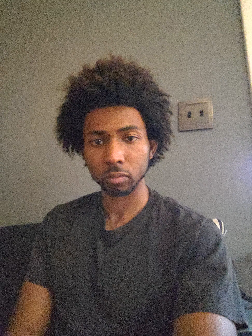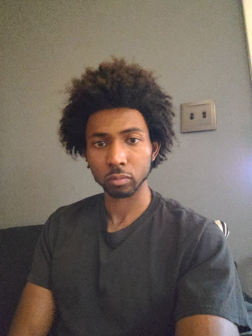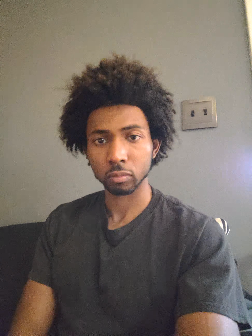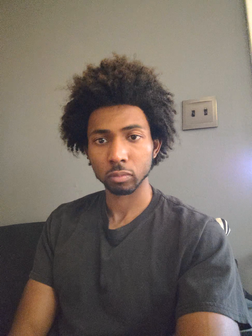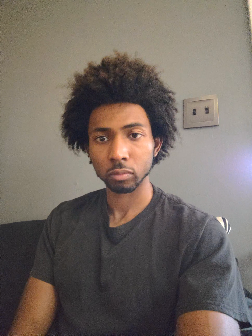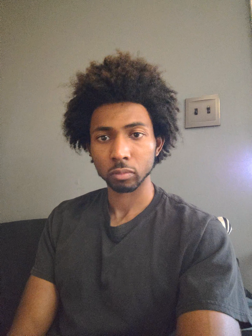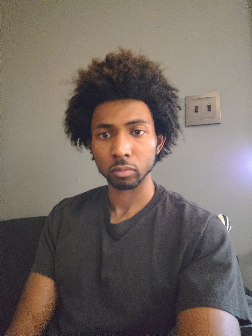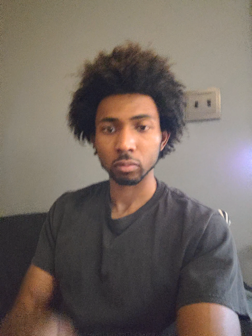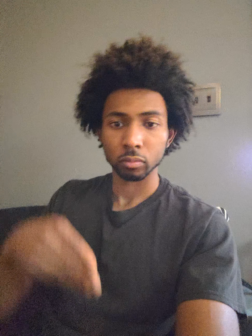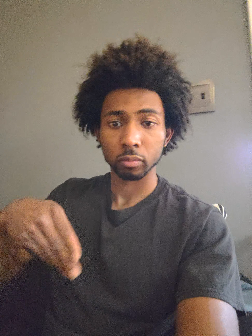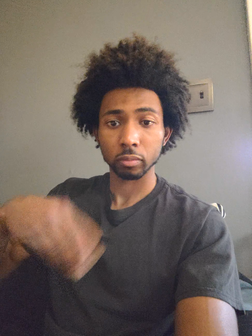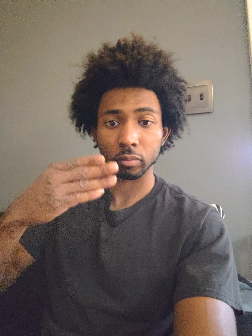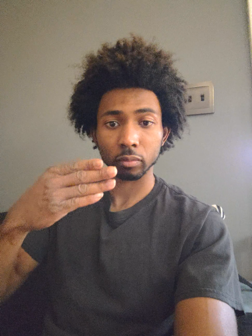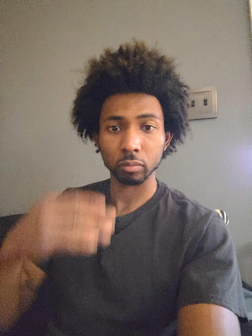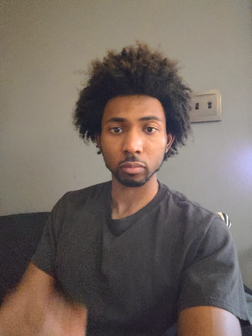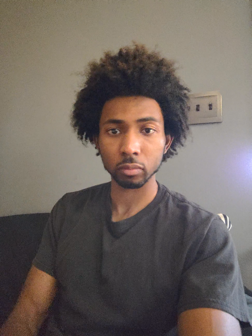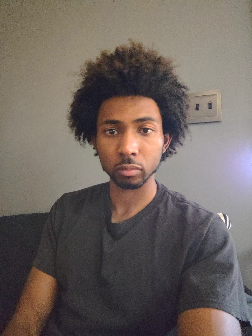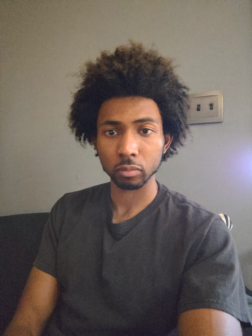kick